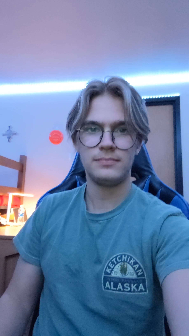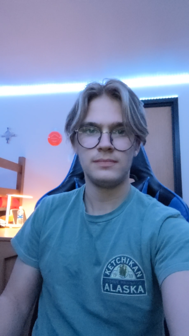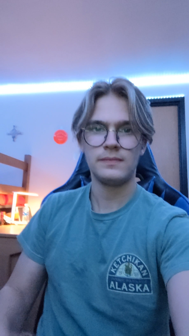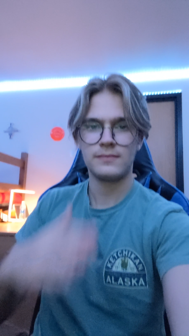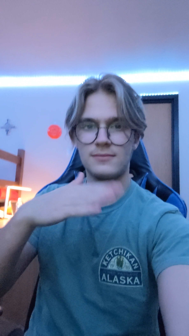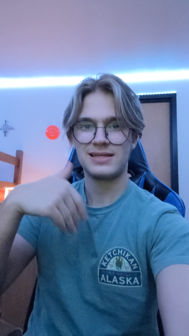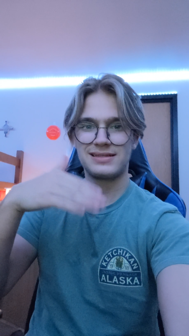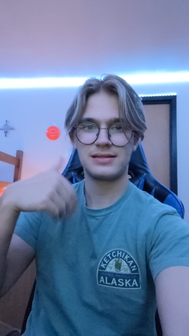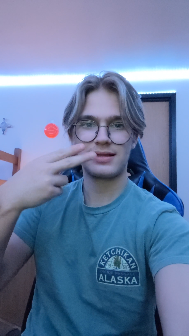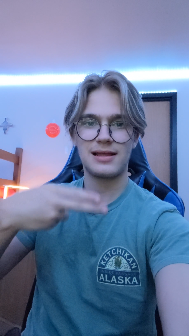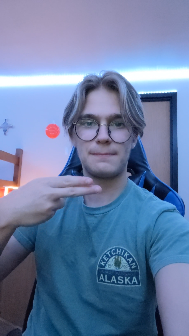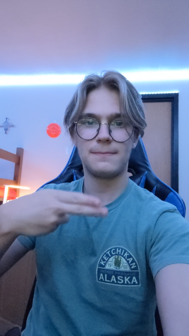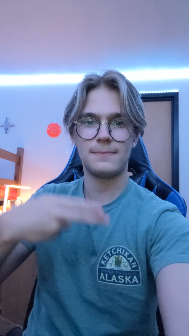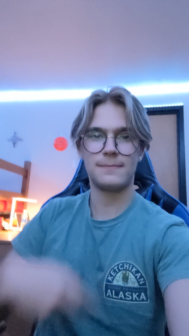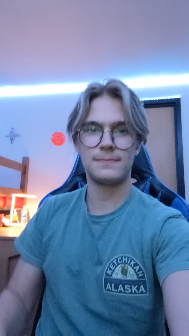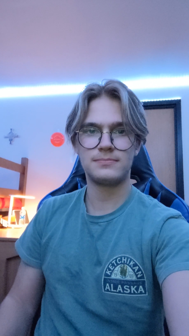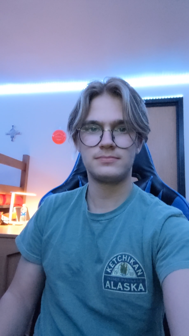pet's name